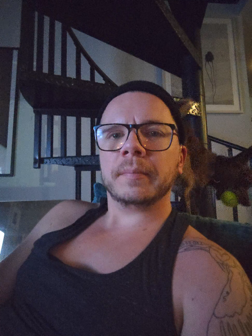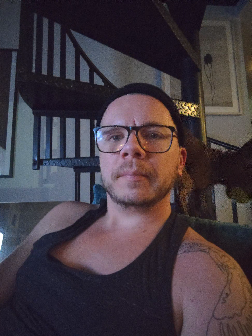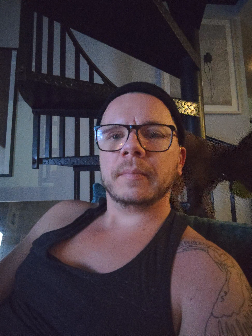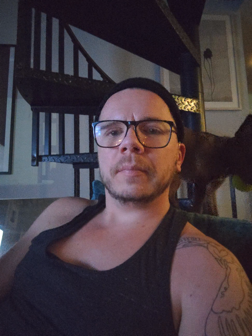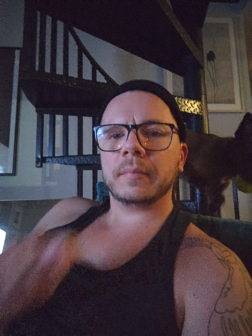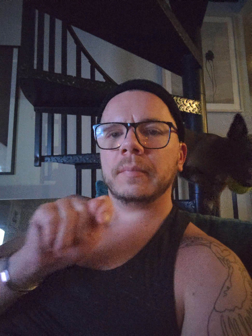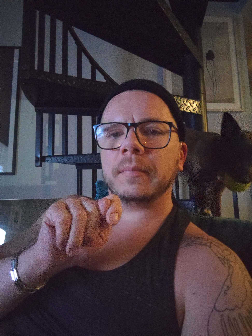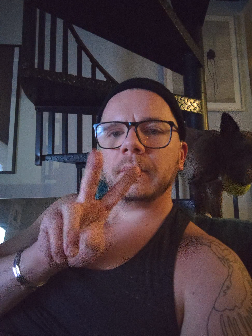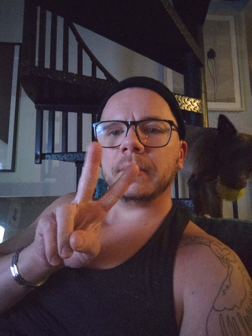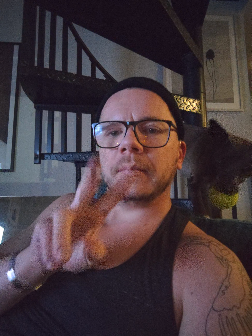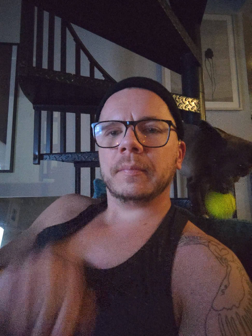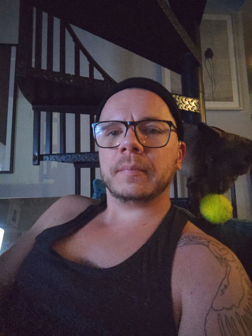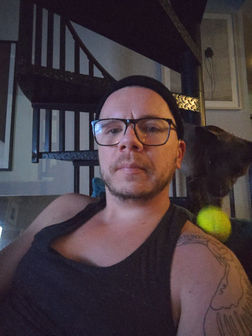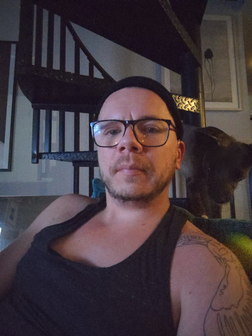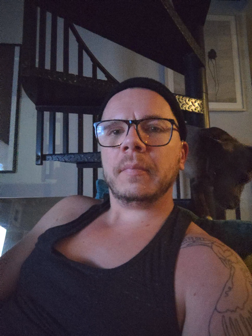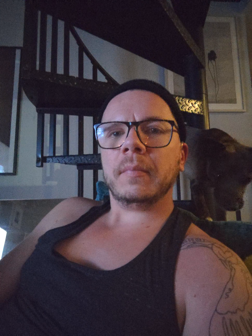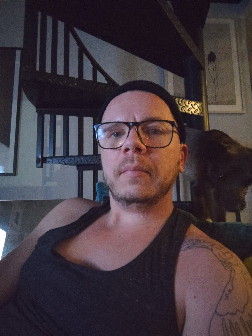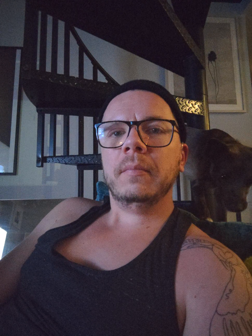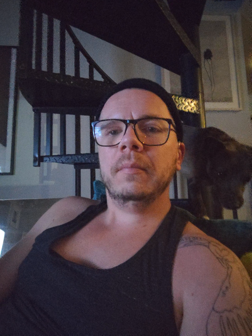TV